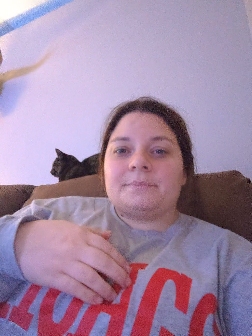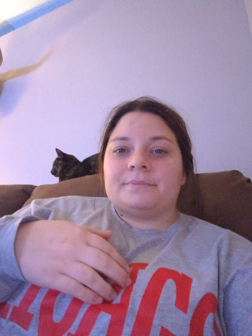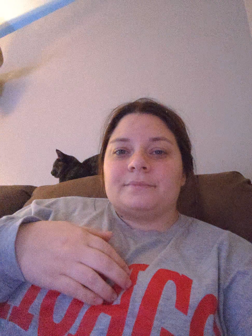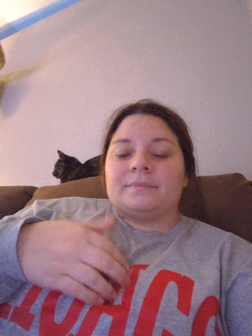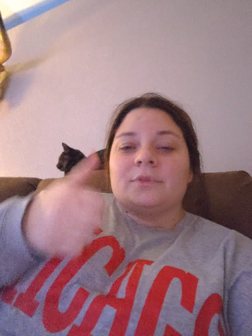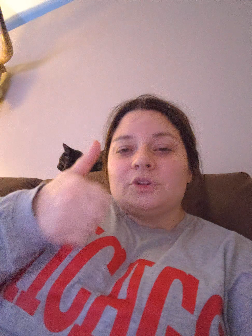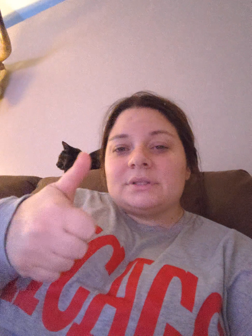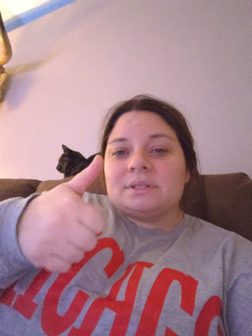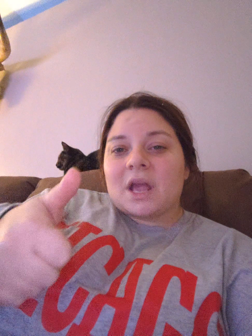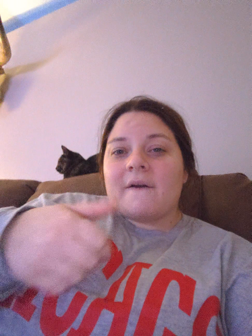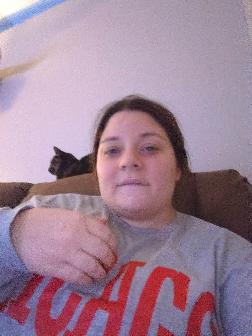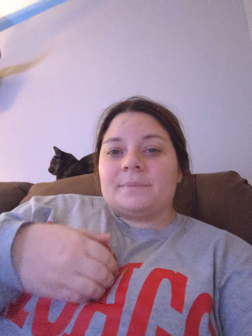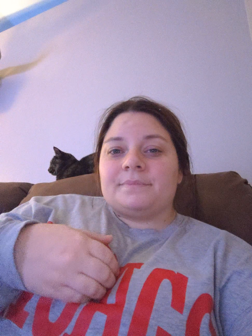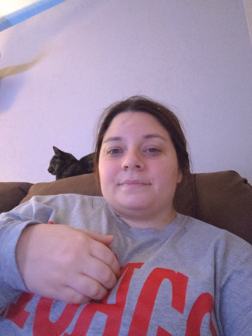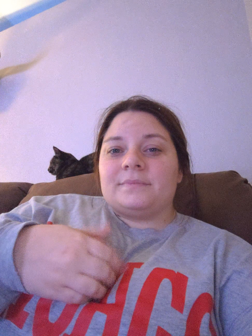yourself